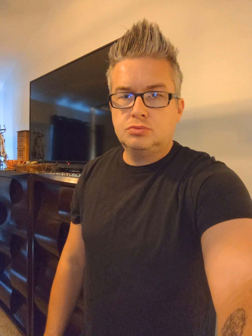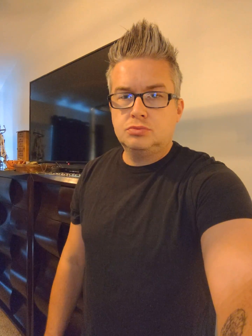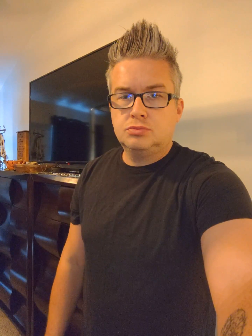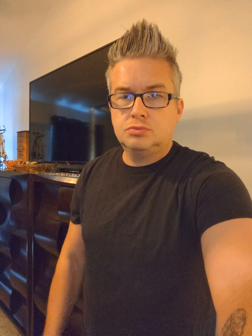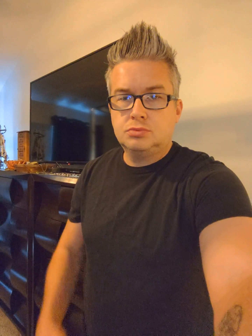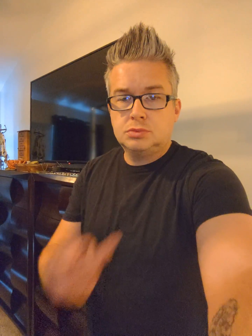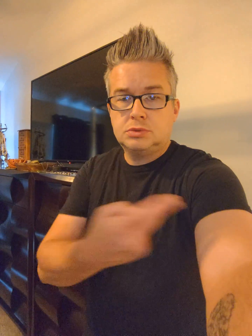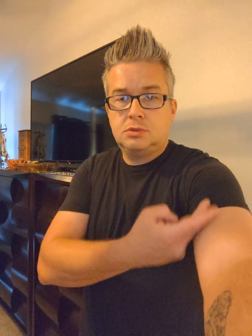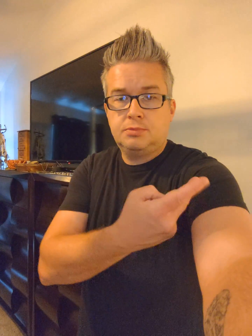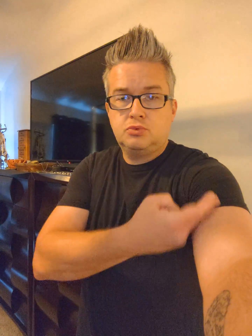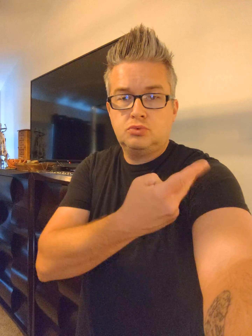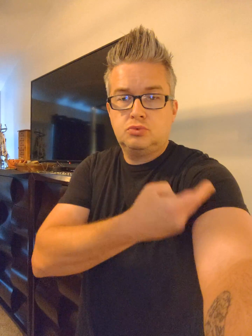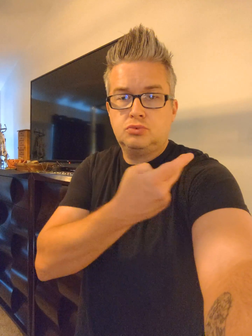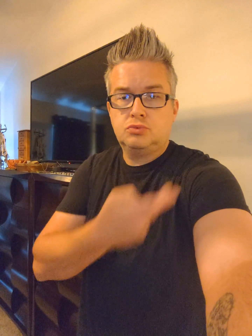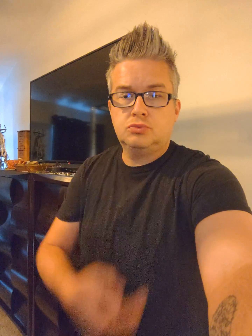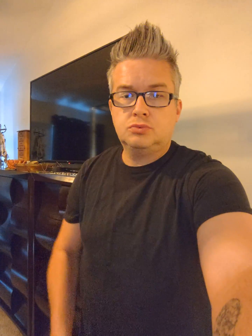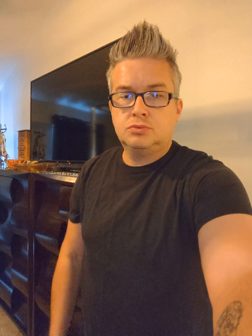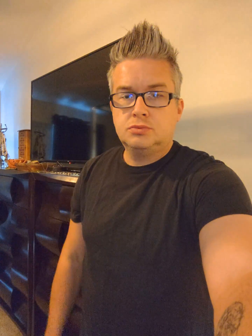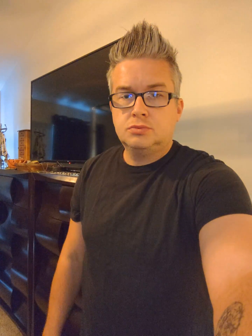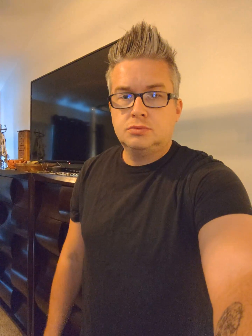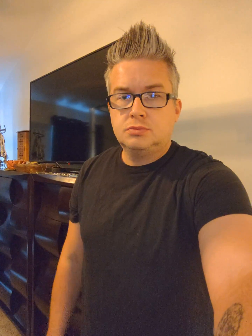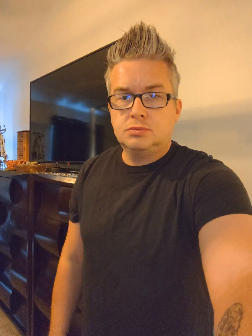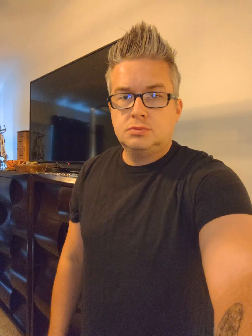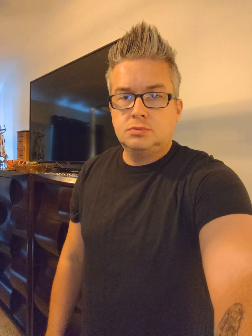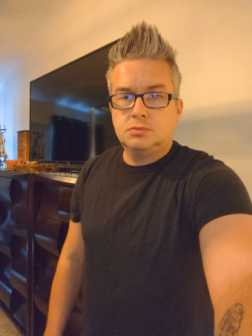sheep